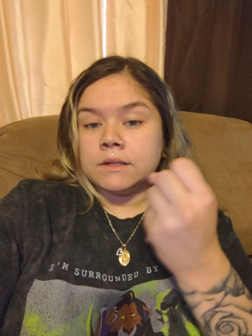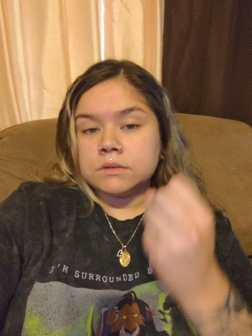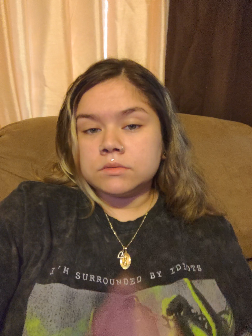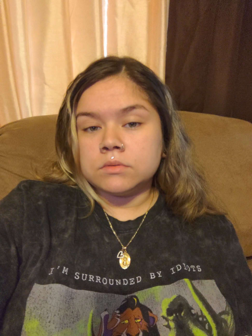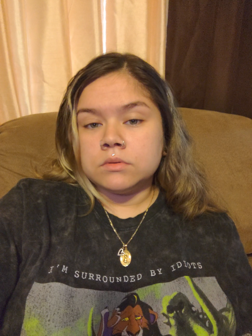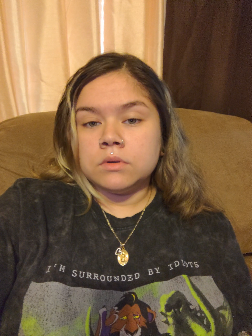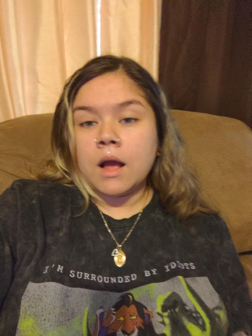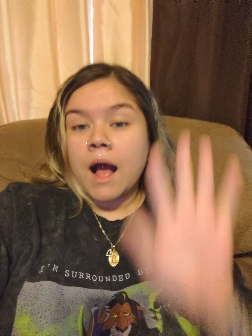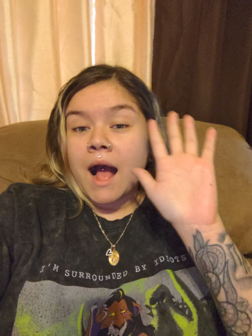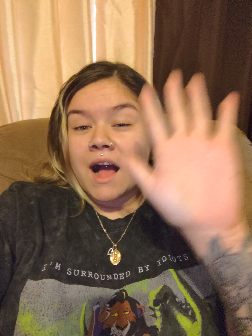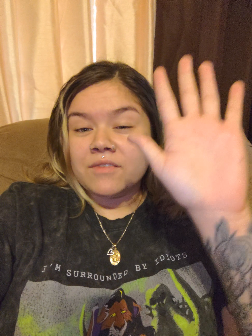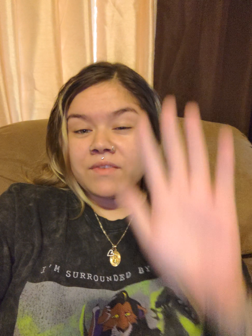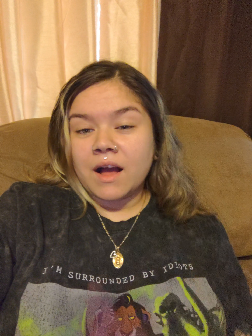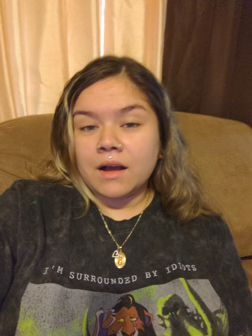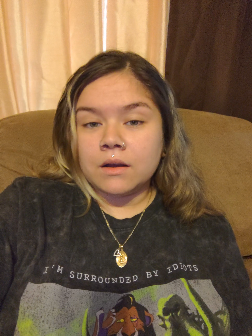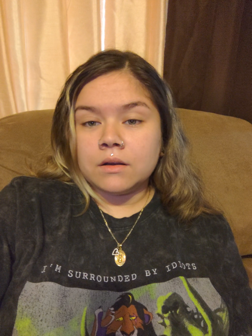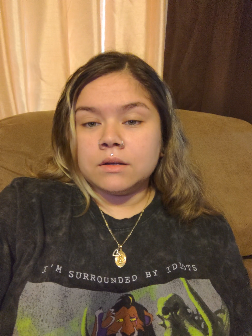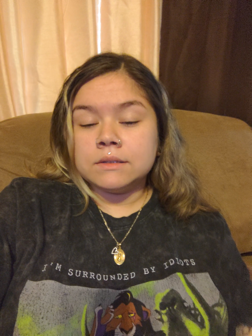give me five